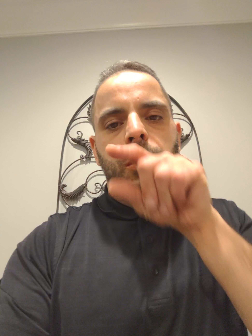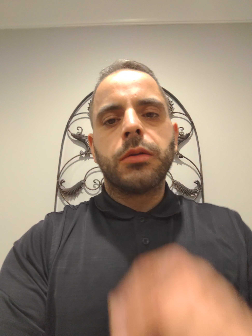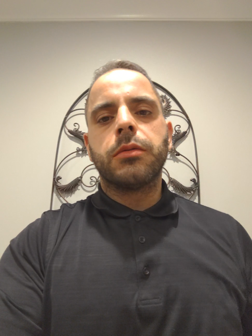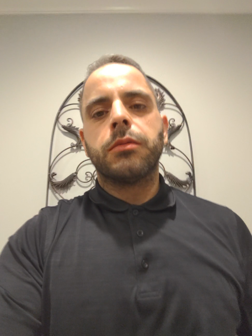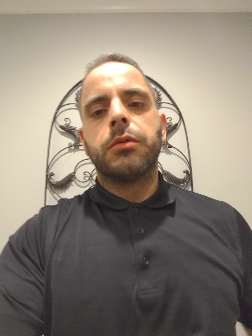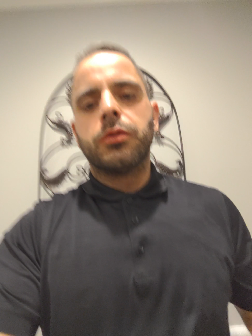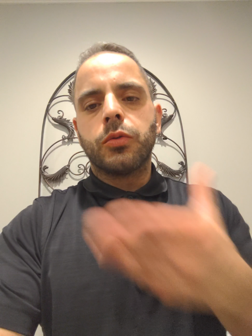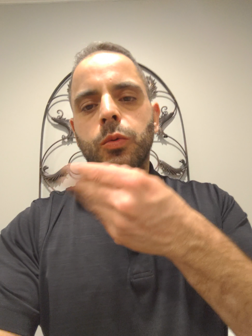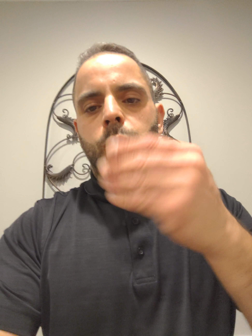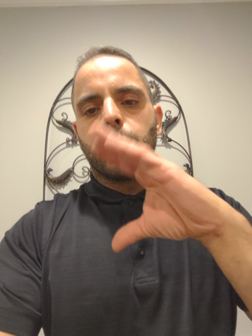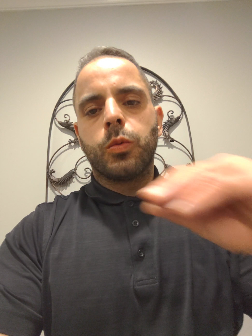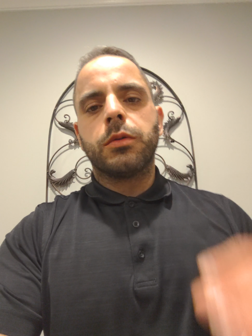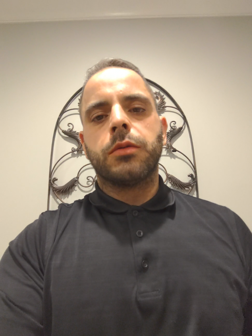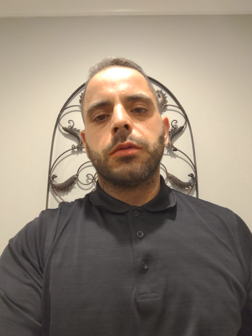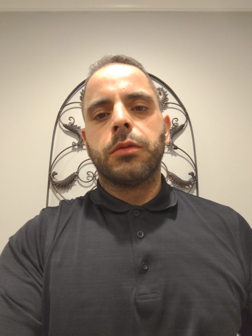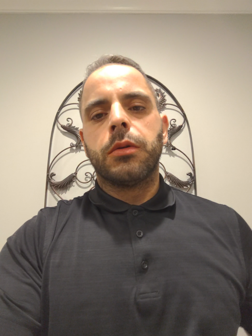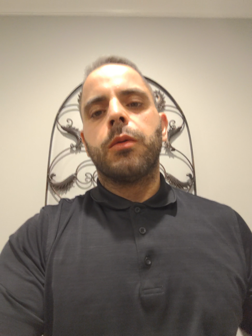story